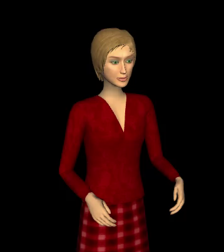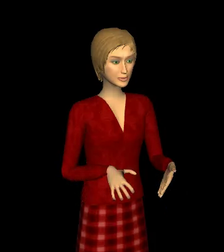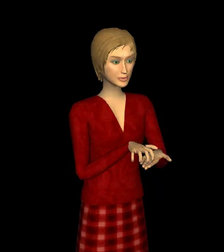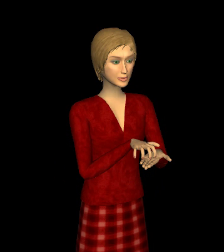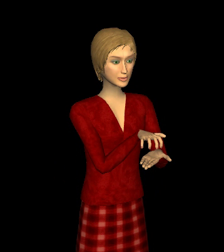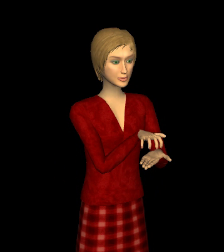بخيل